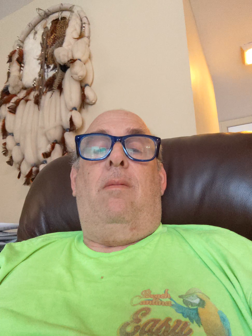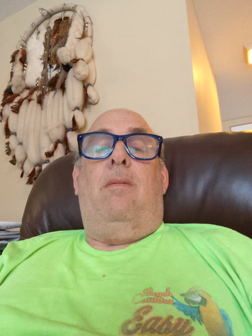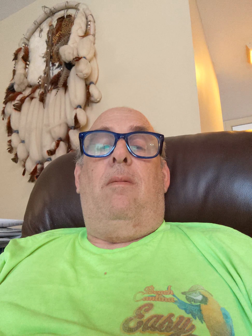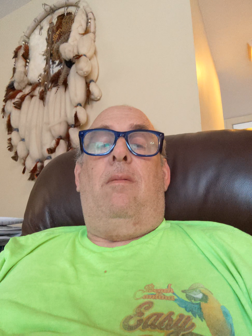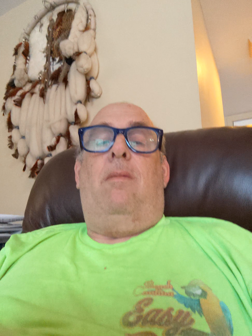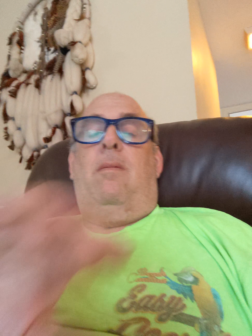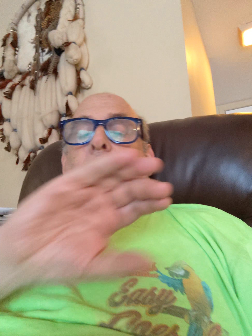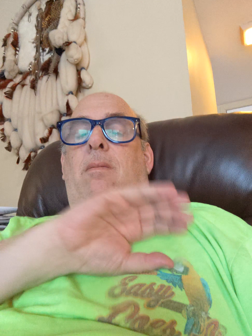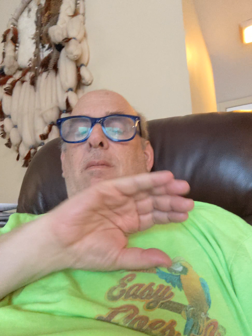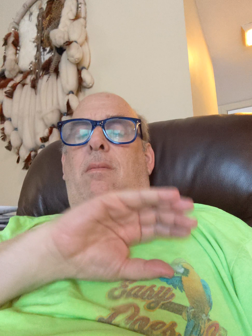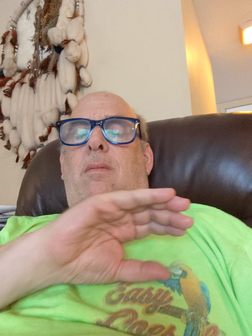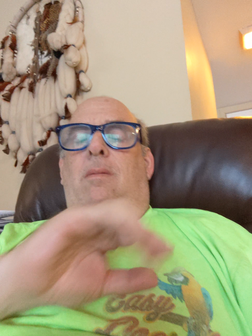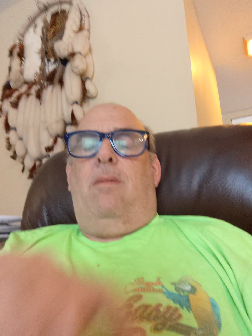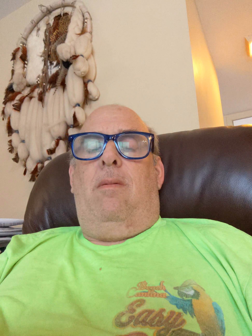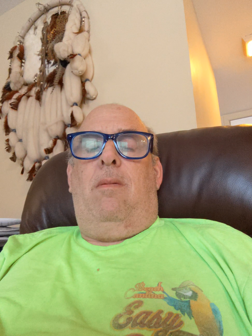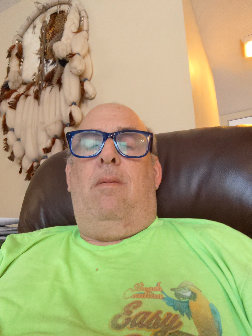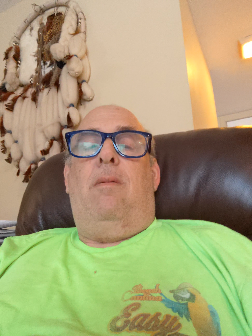police